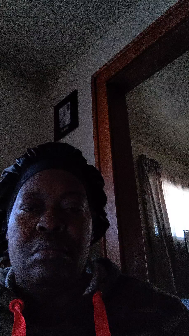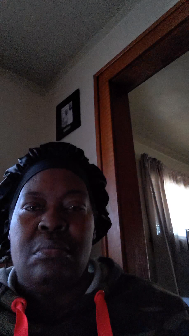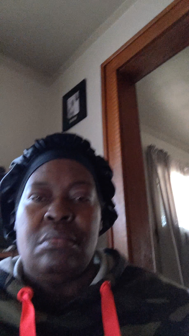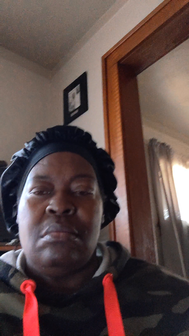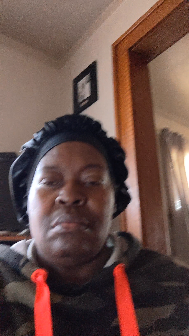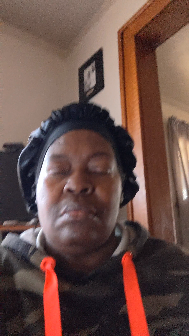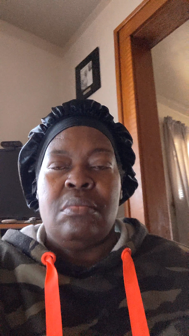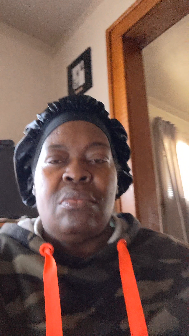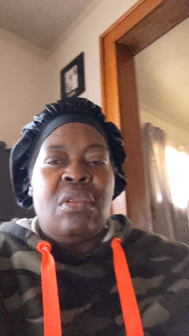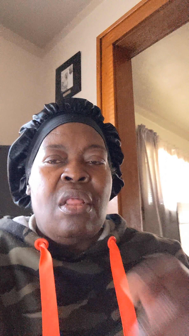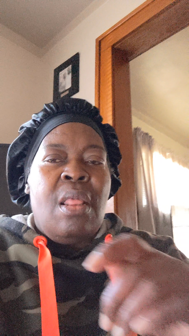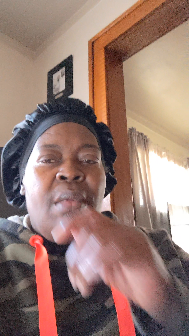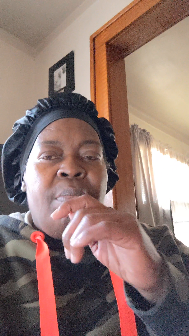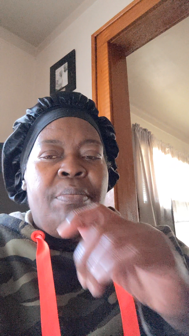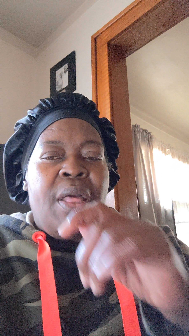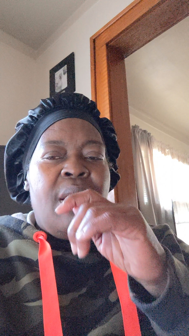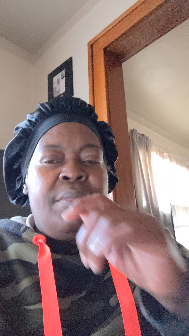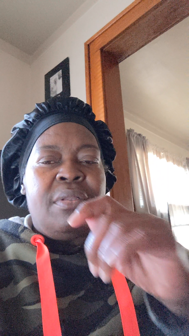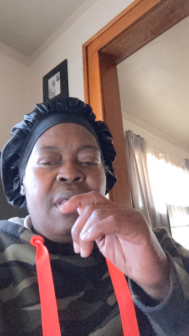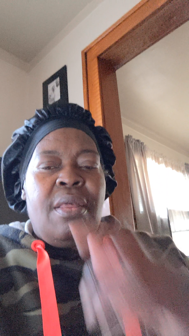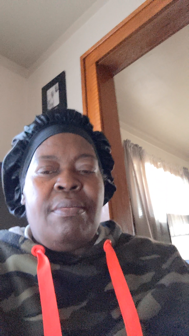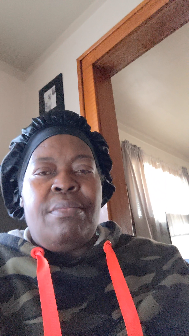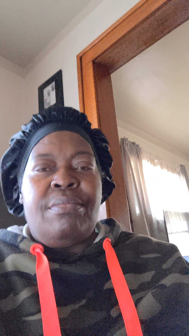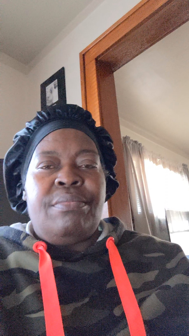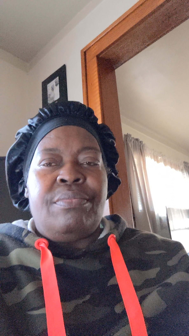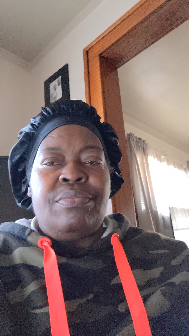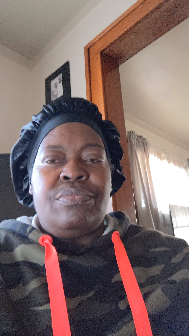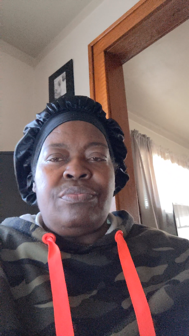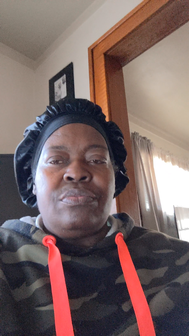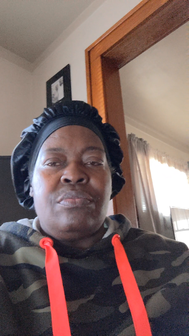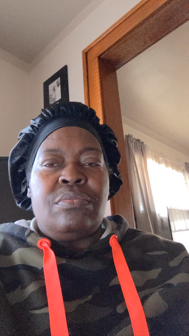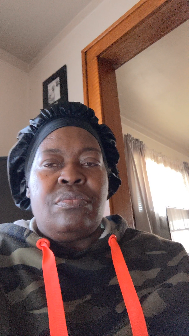popsicle